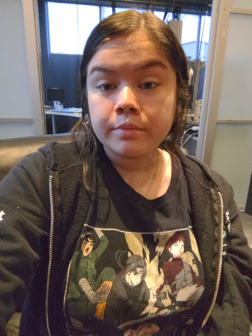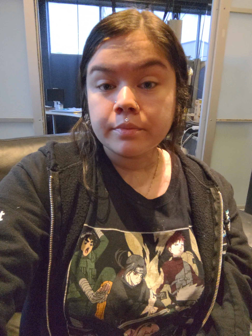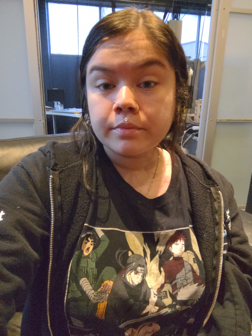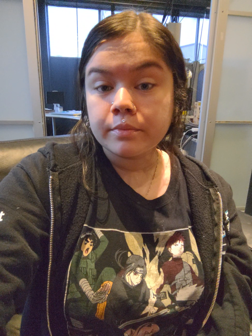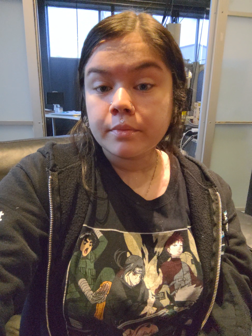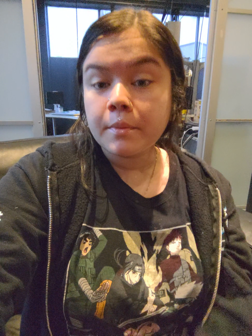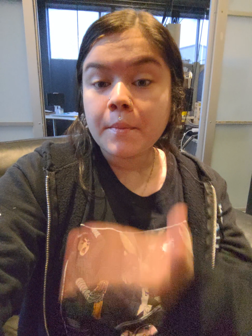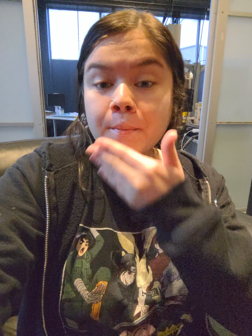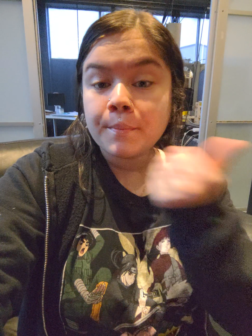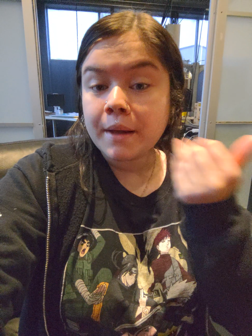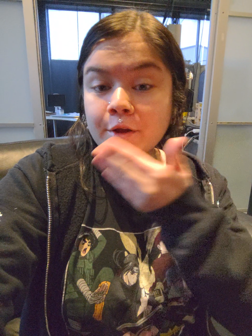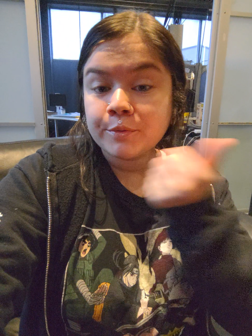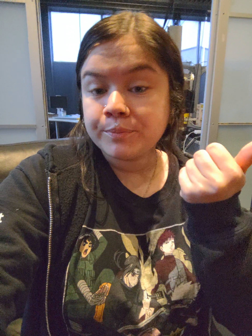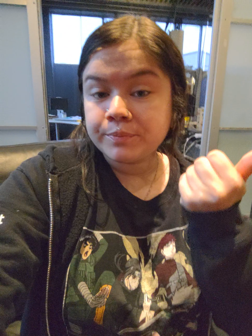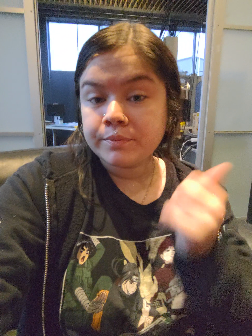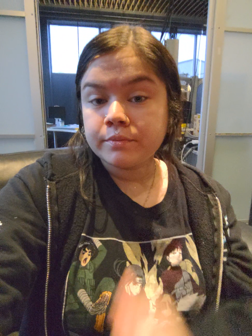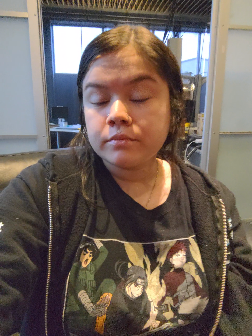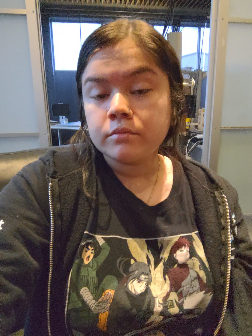better